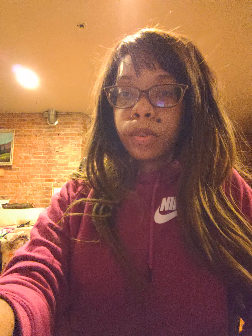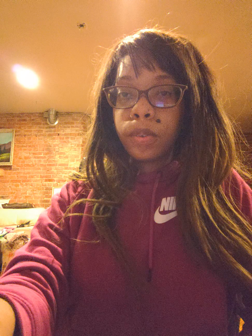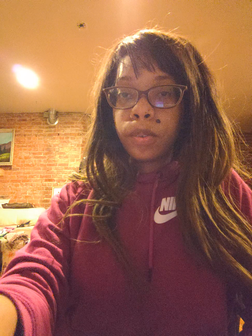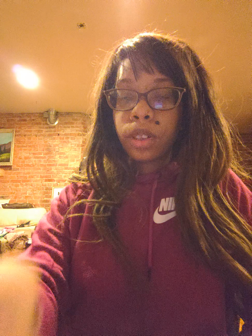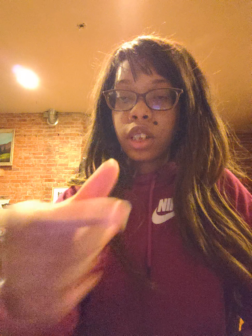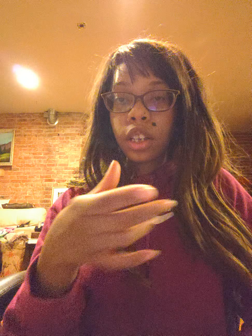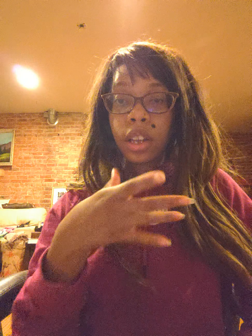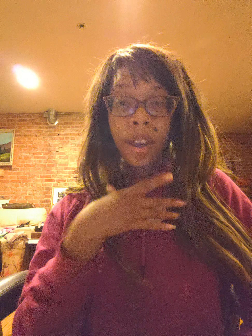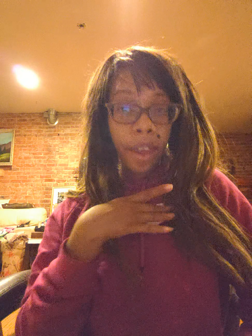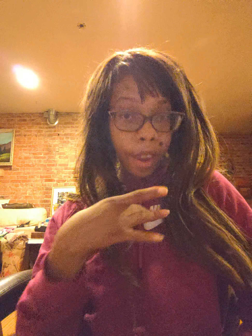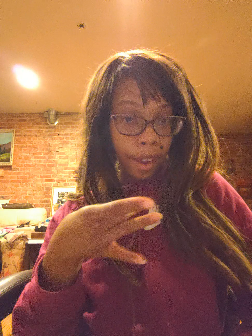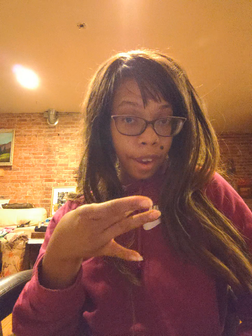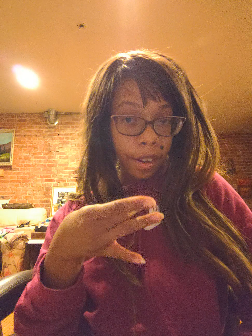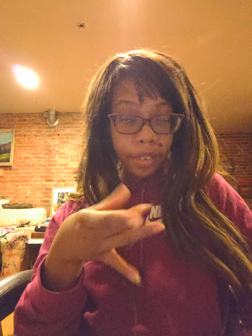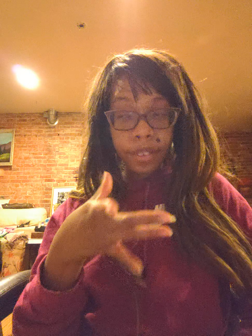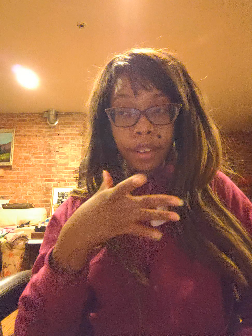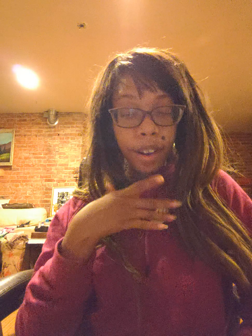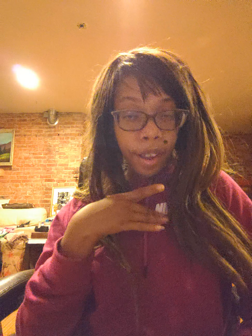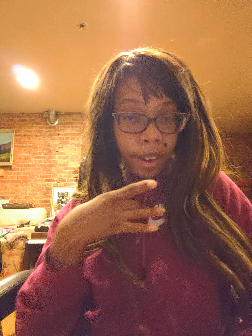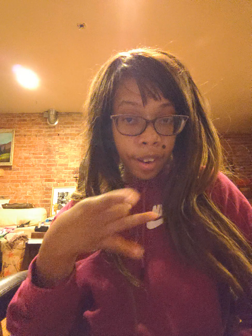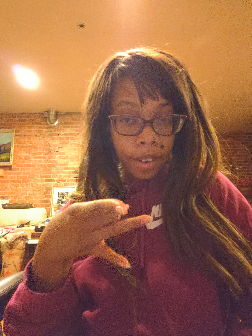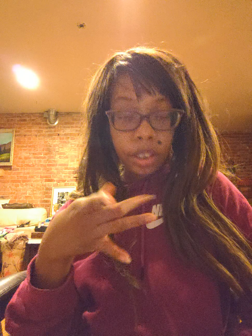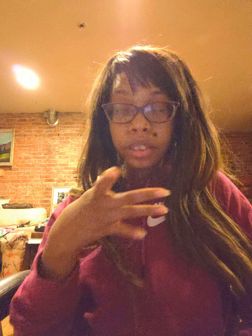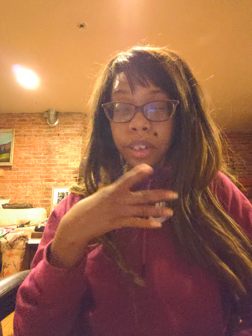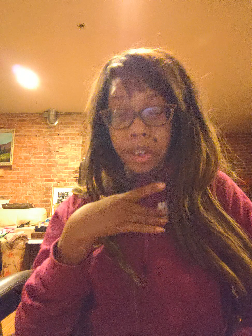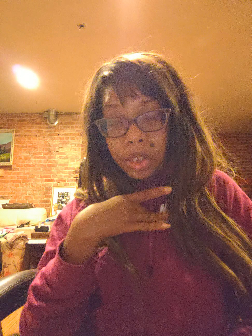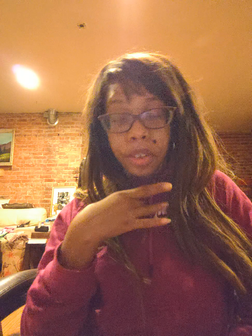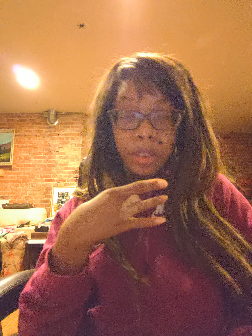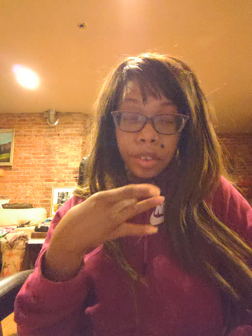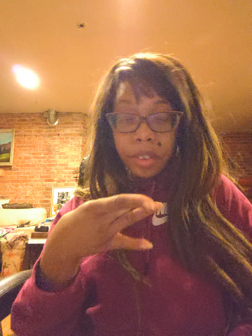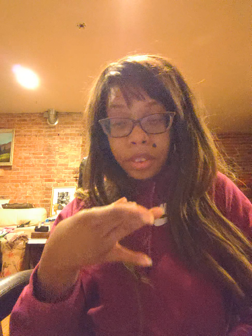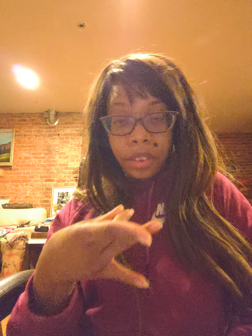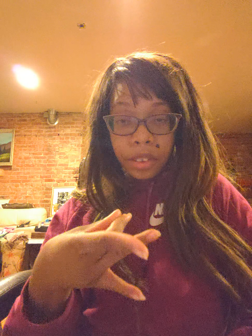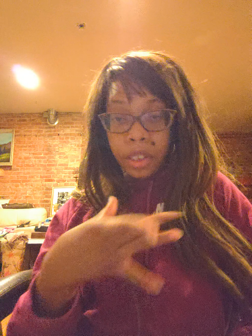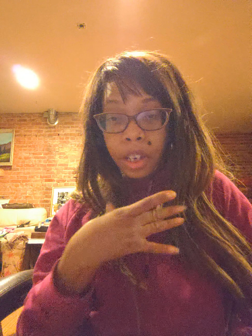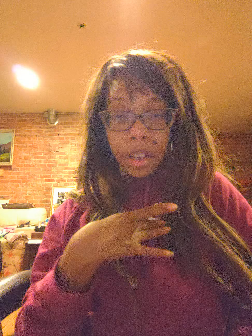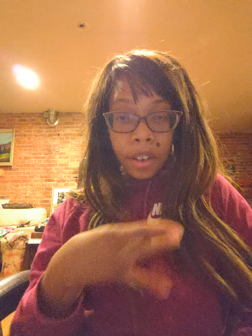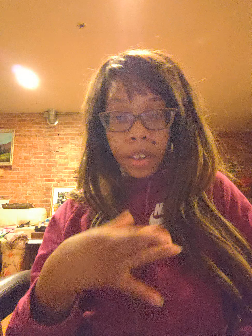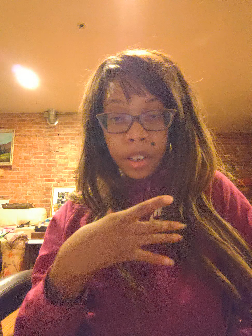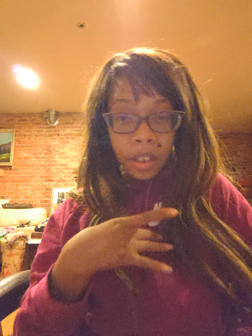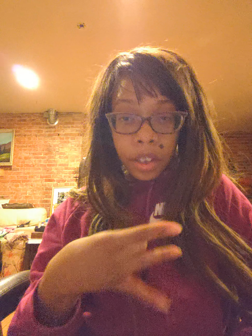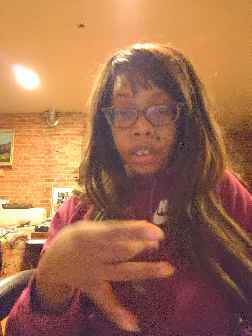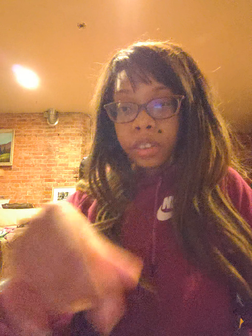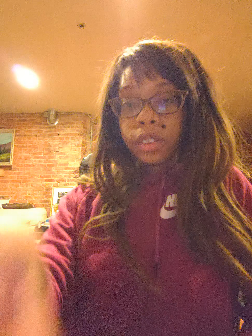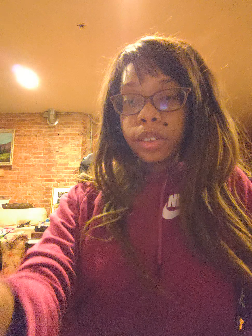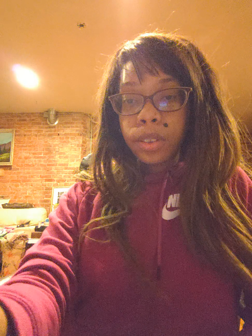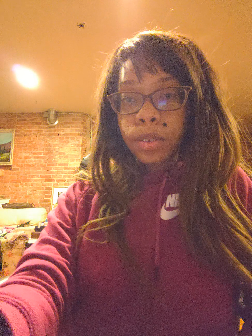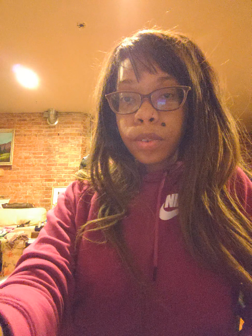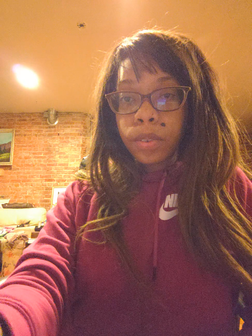like